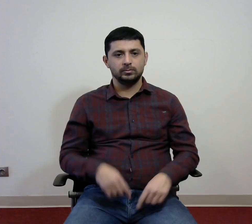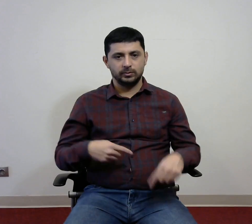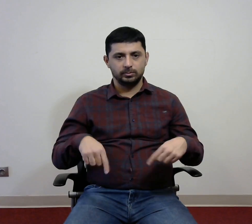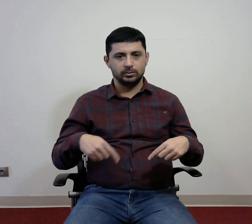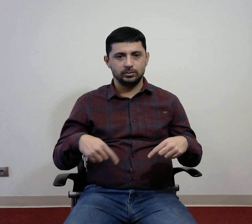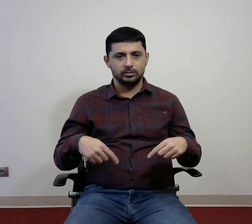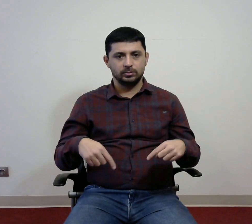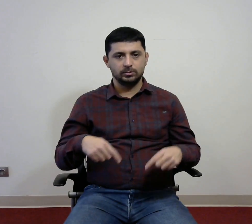futbol